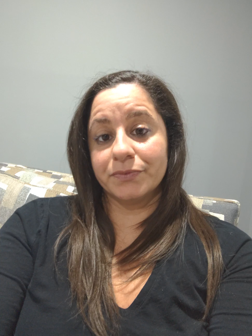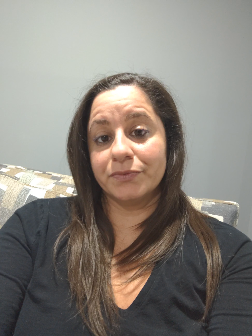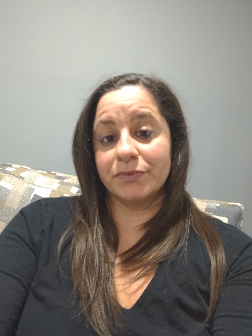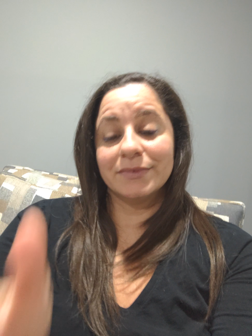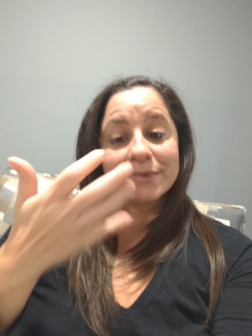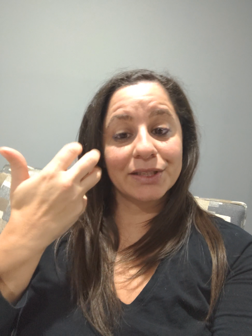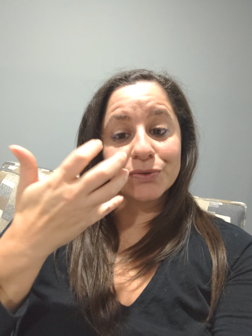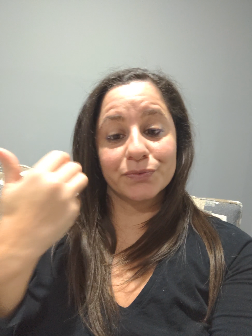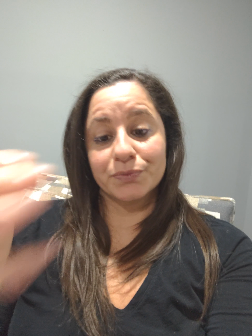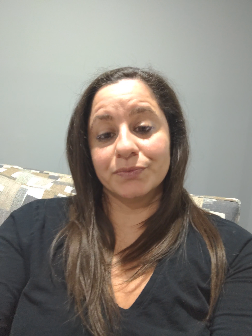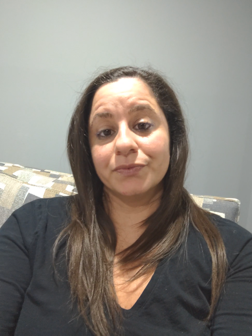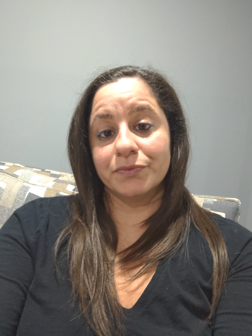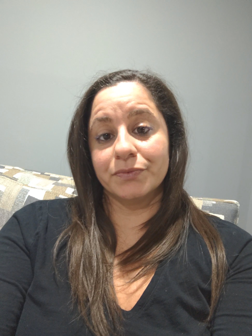tiger